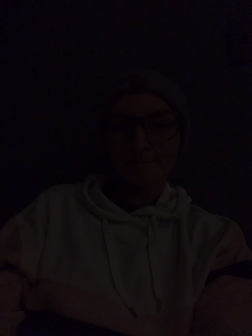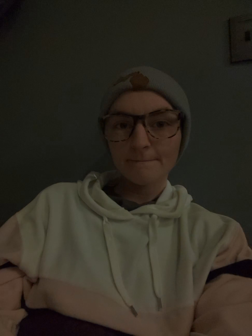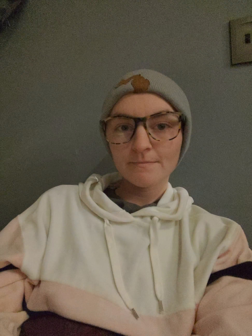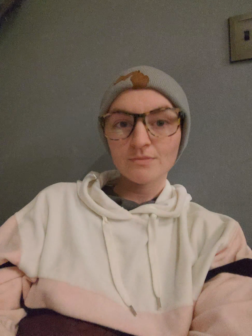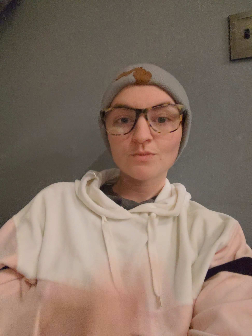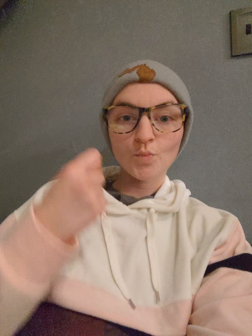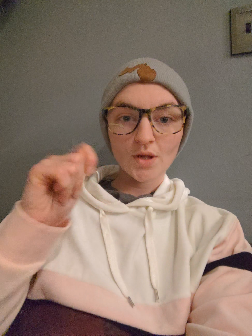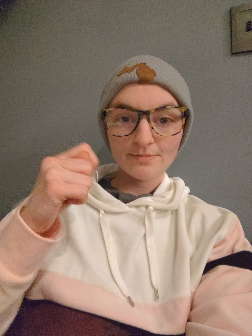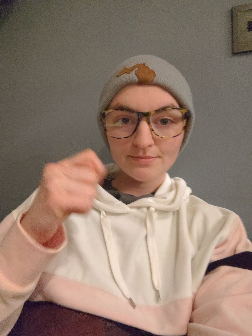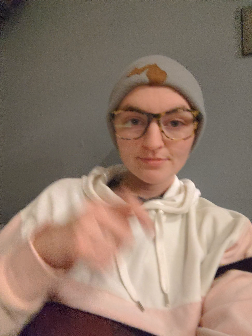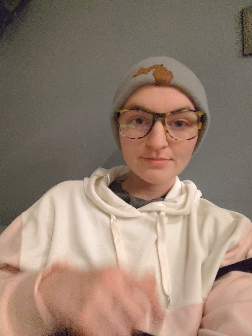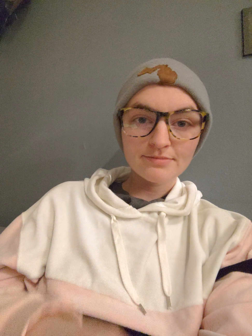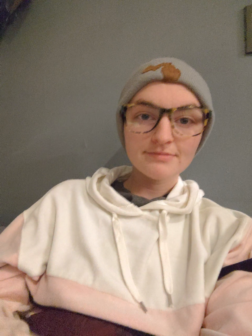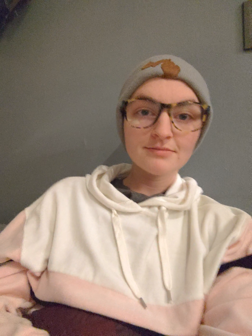toy